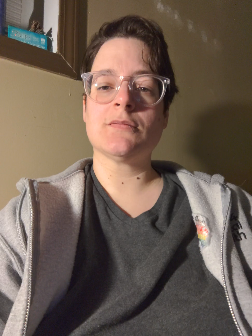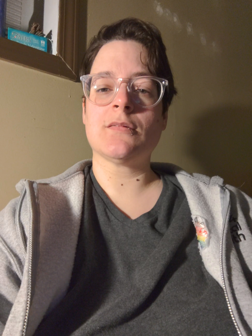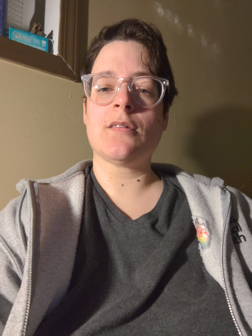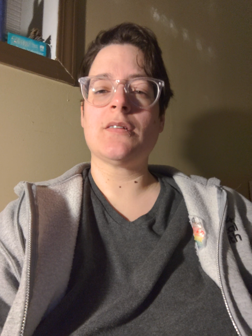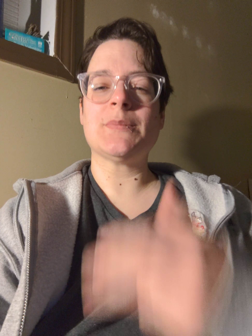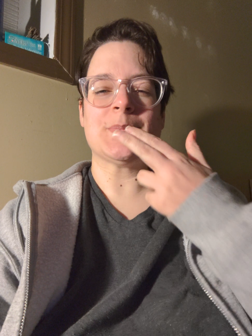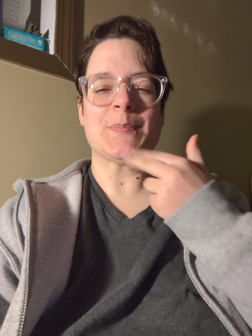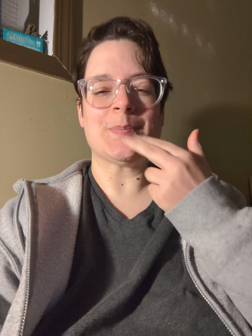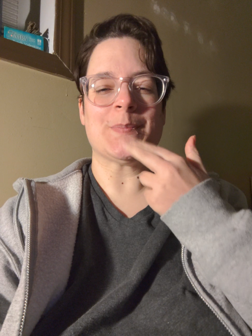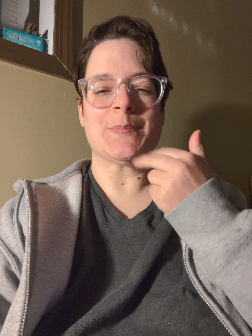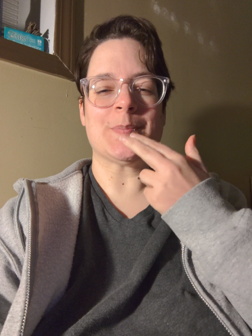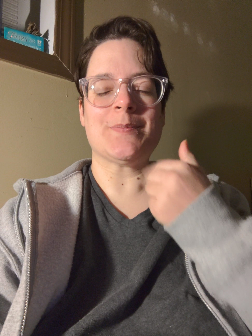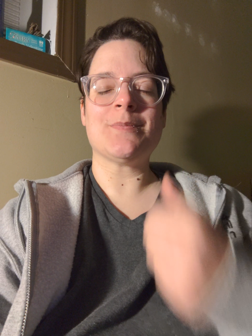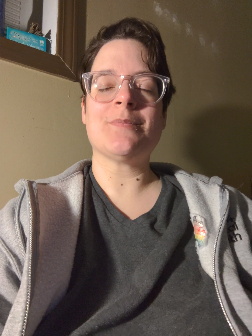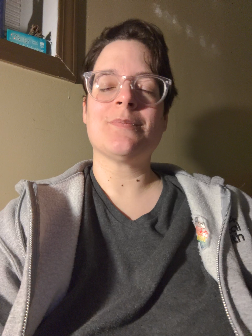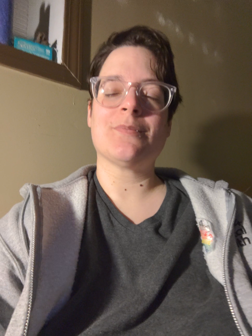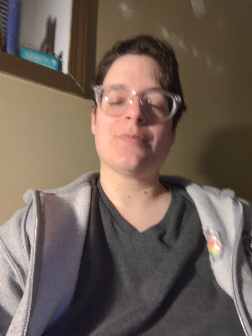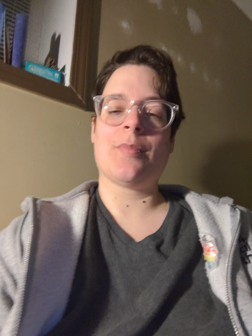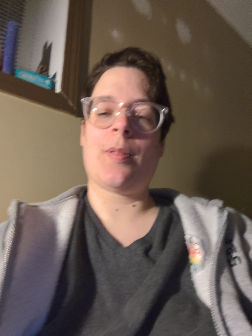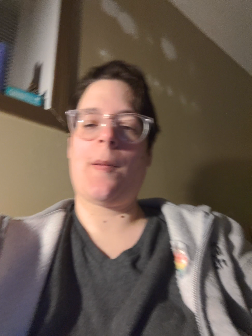cute